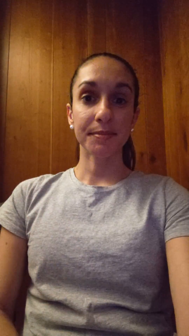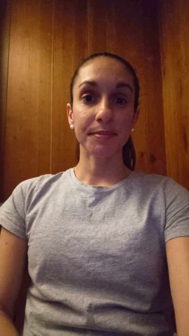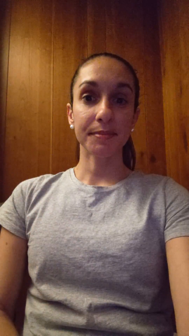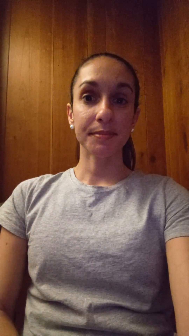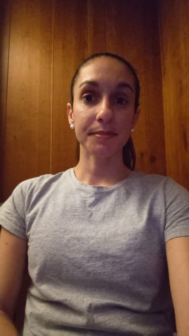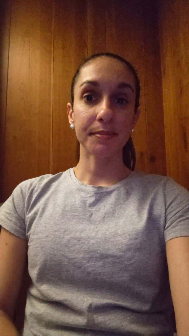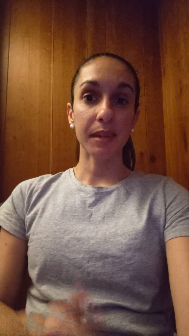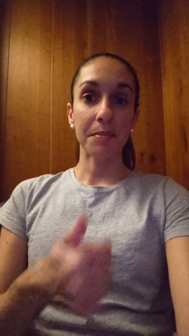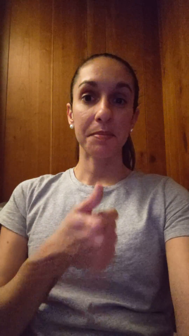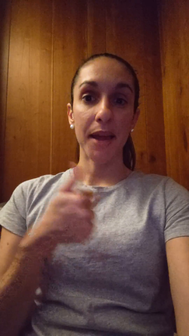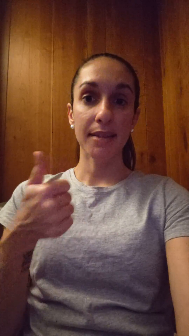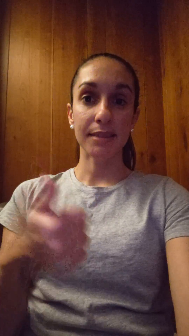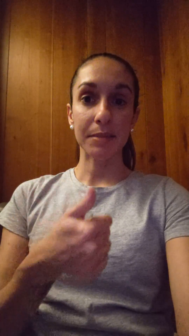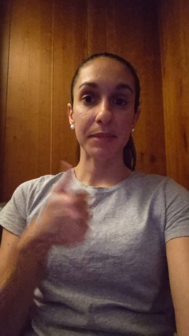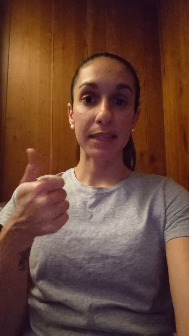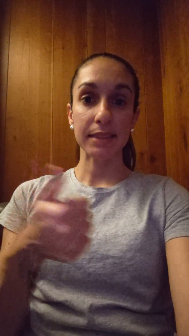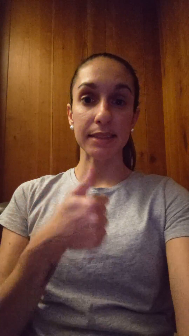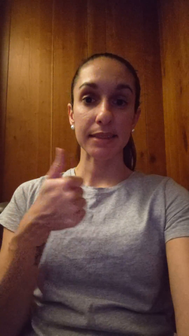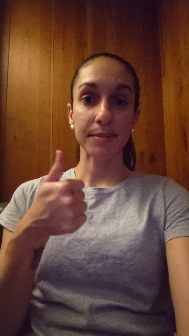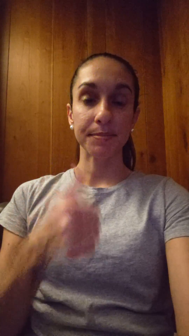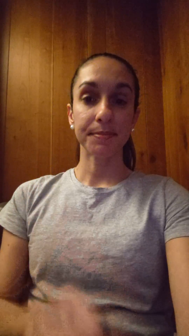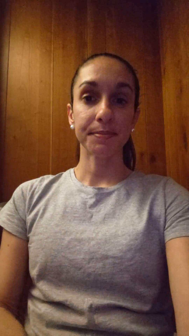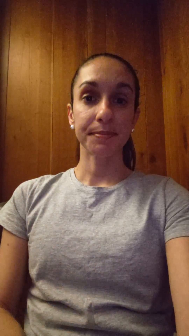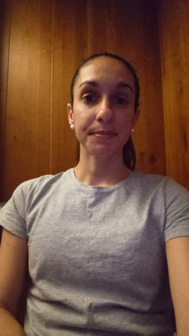basement